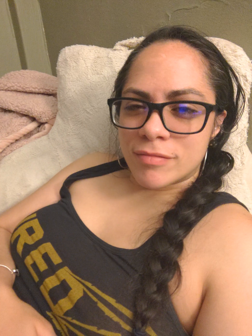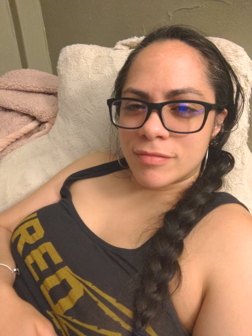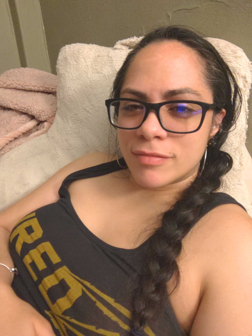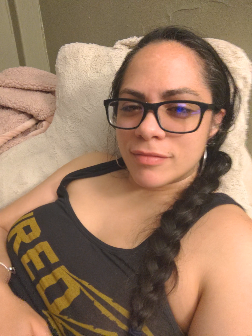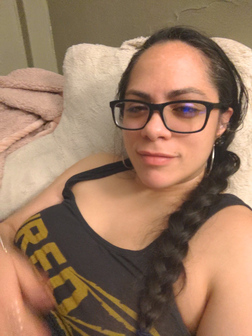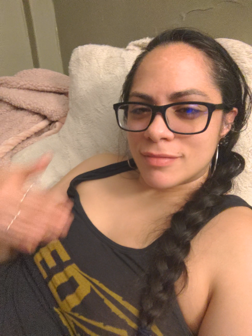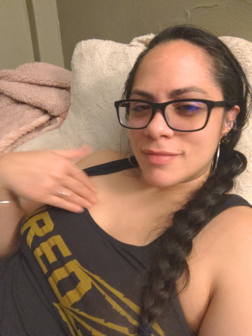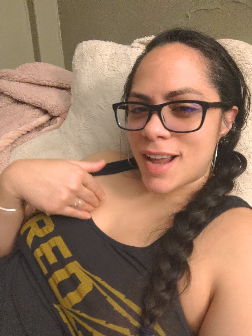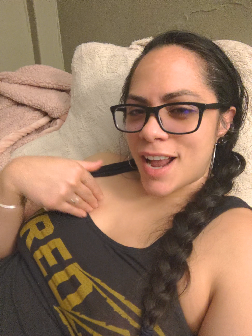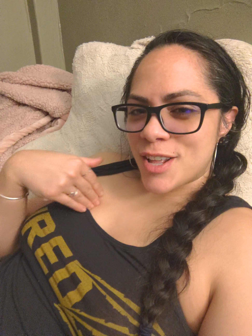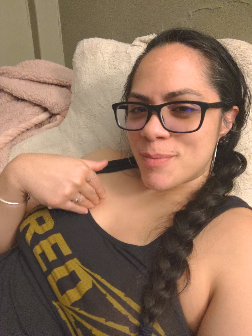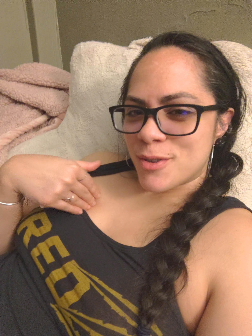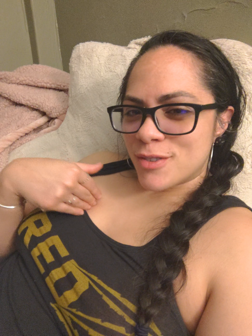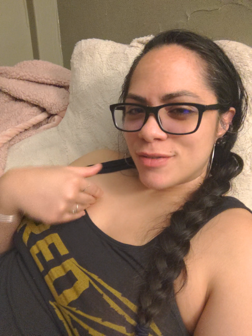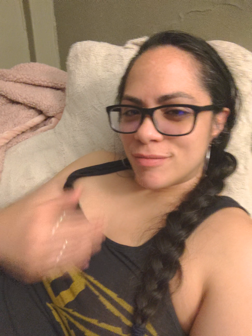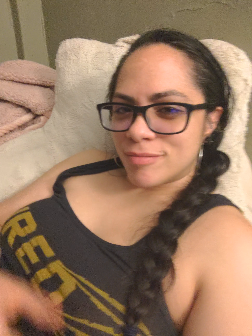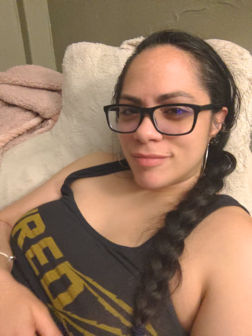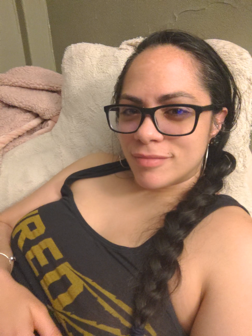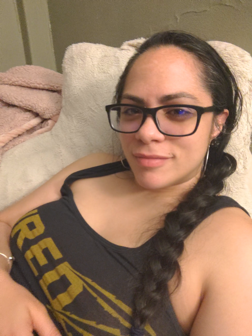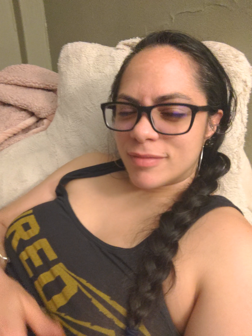animal